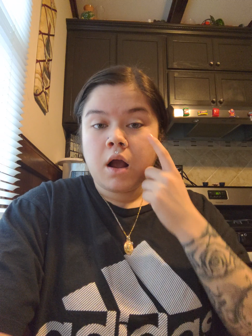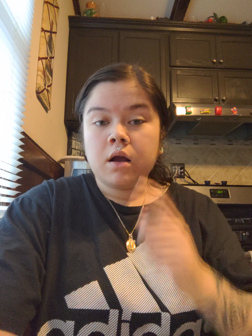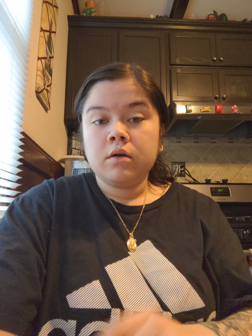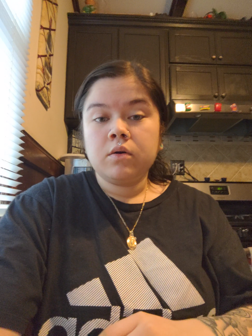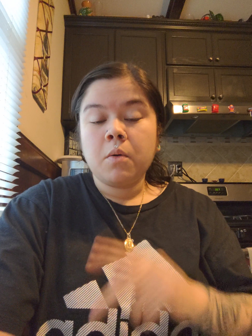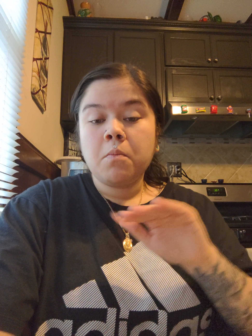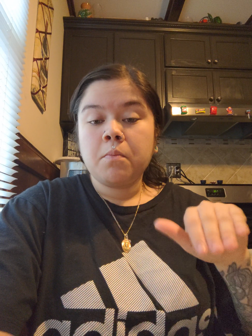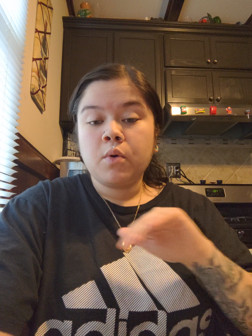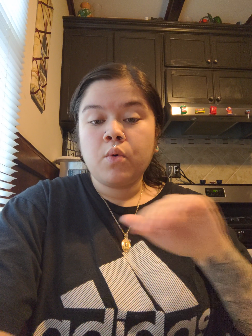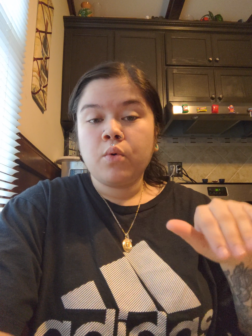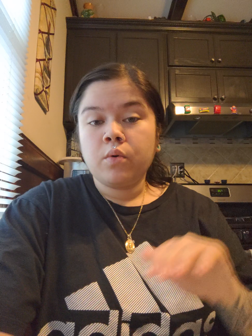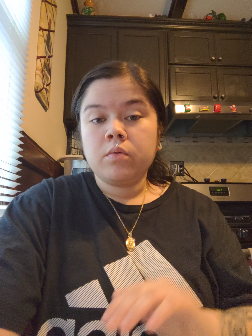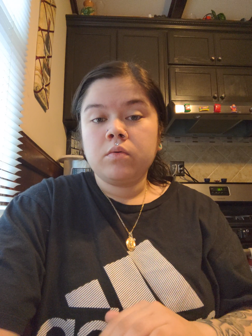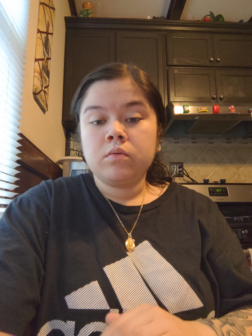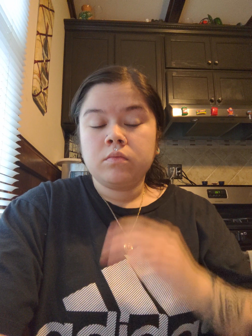pool